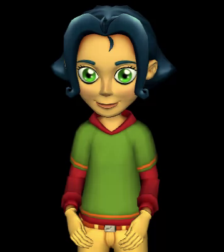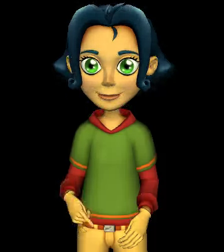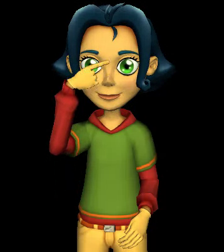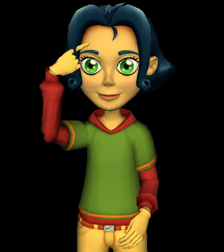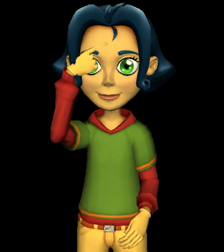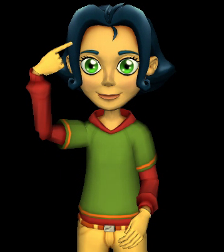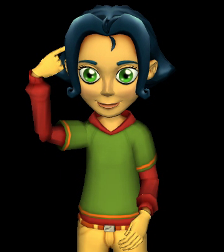ذكي